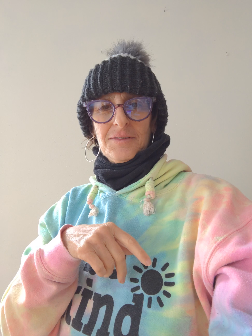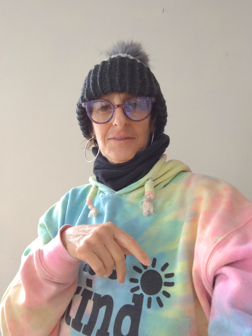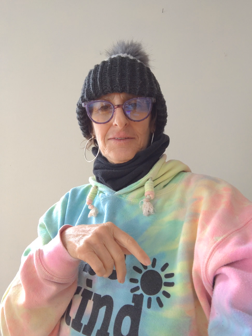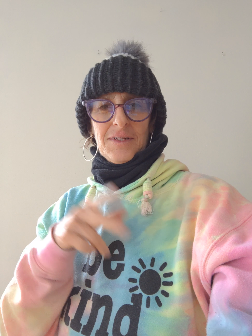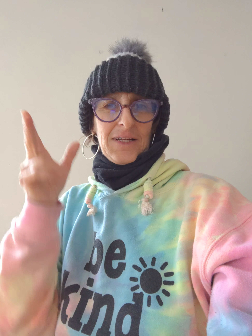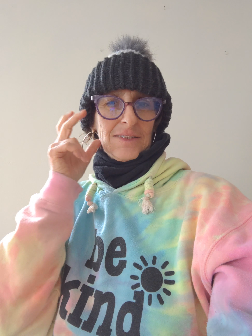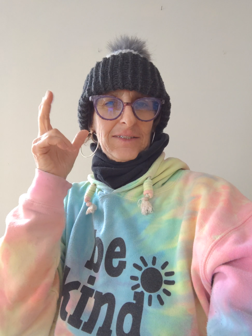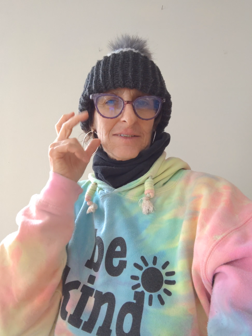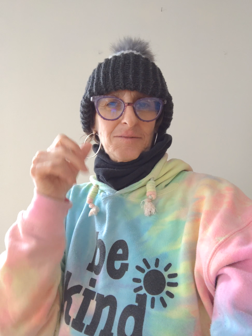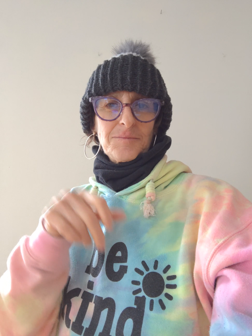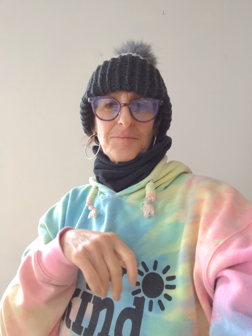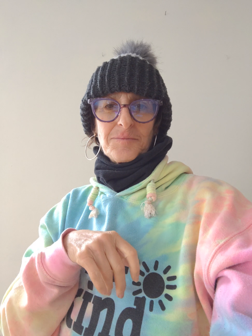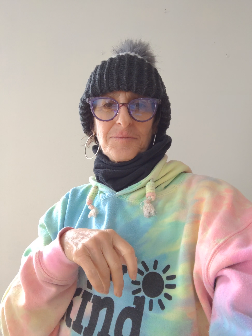listen